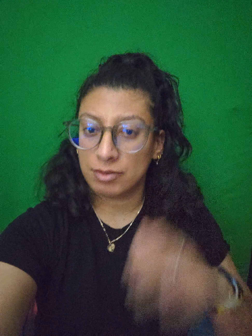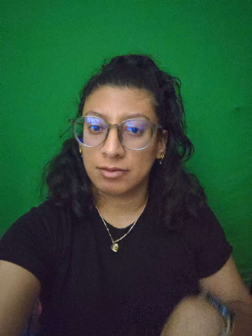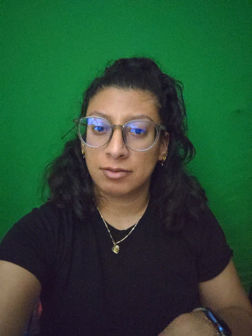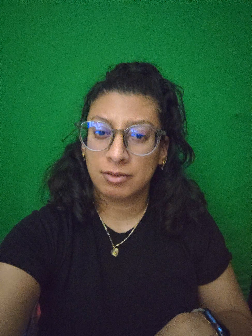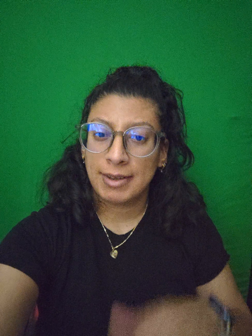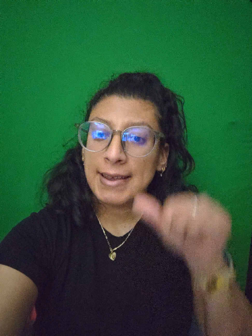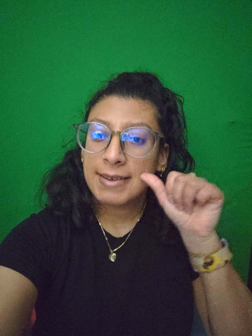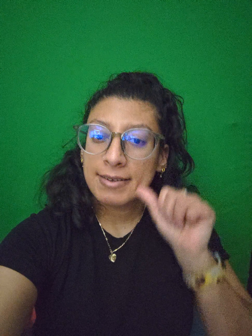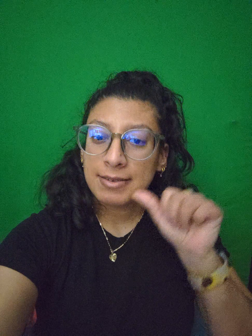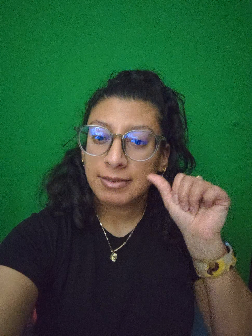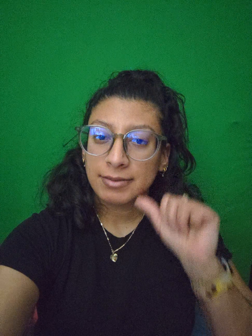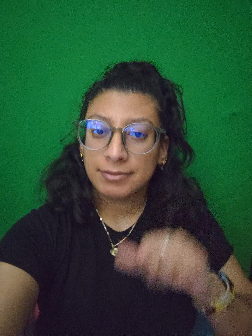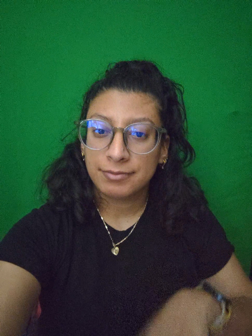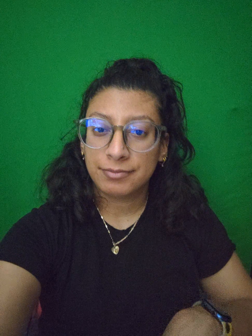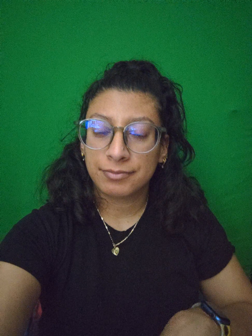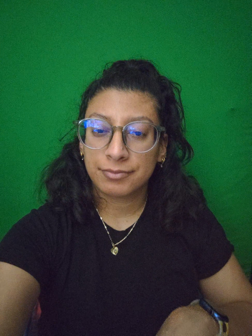aunt